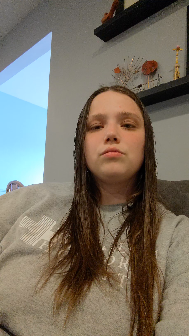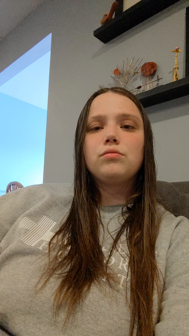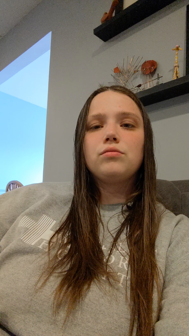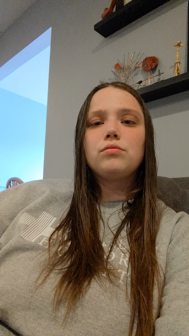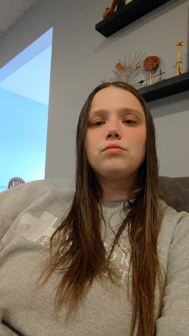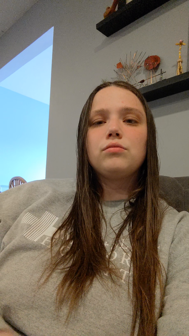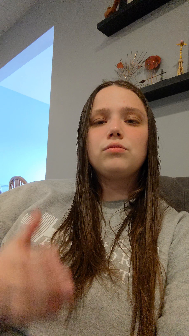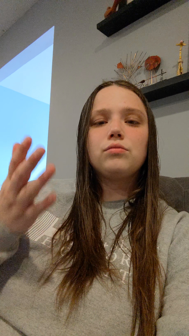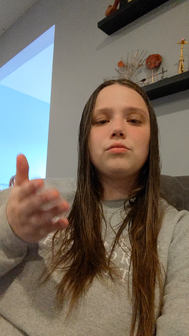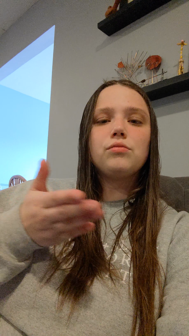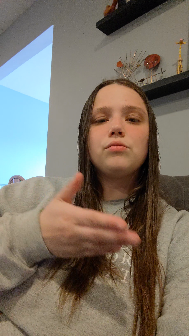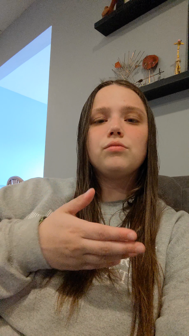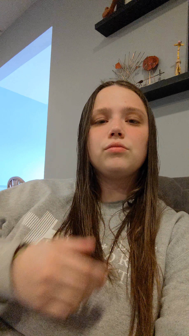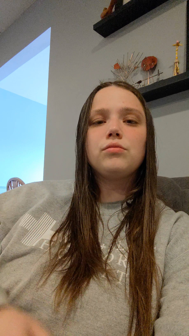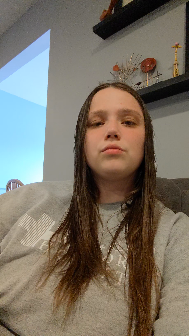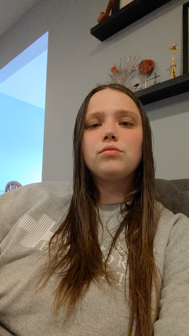carry